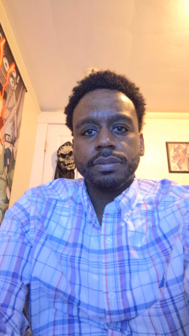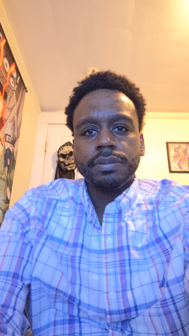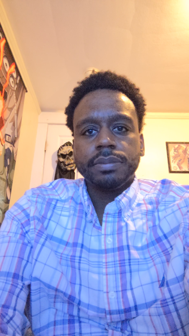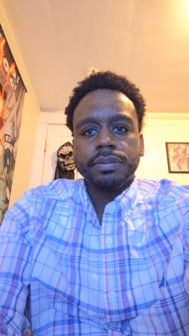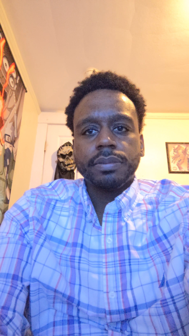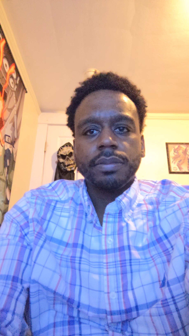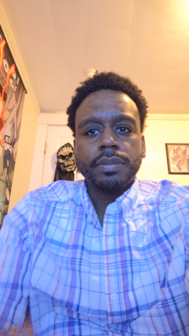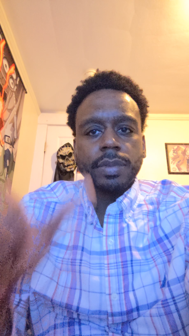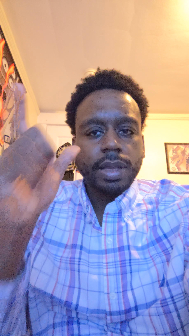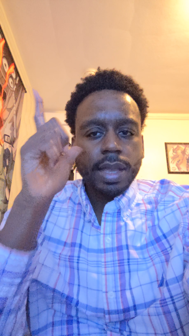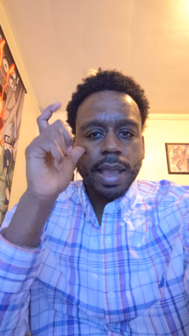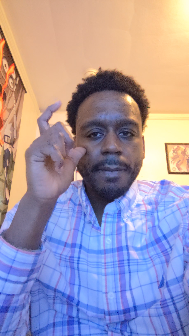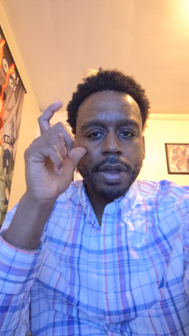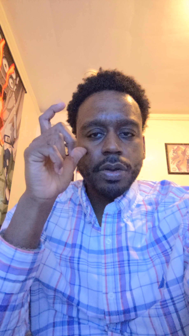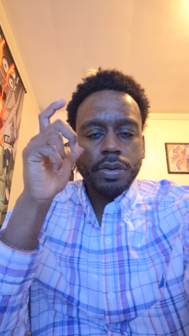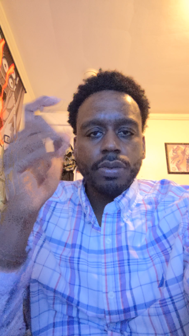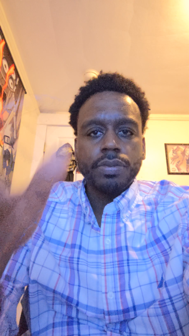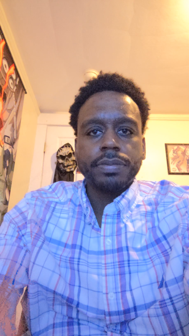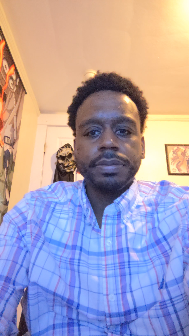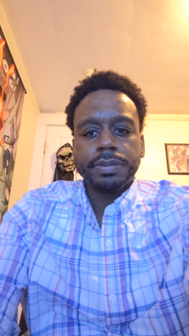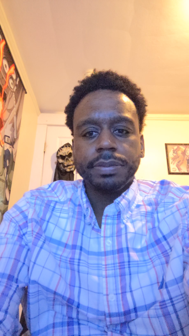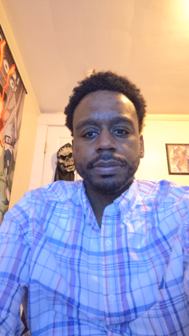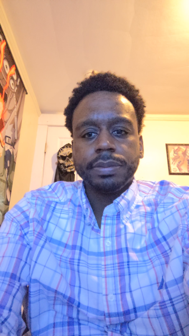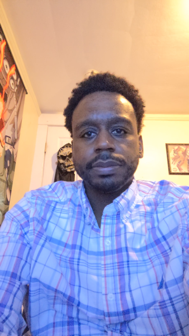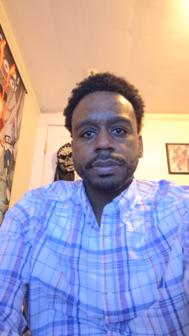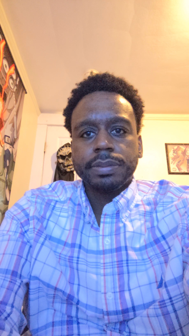camera